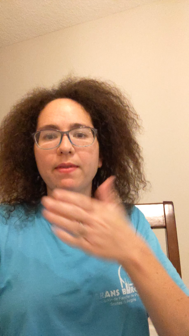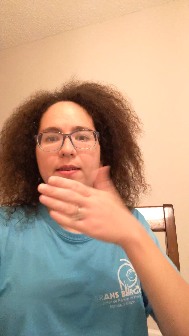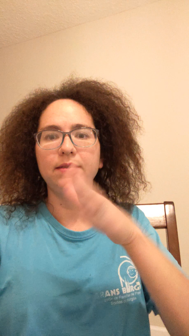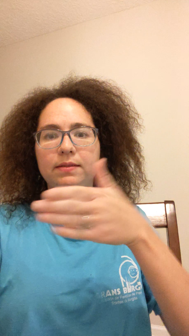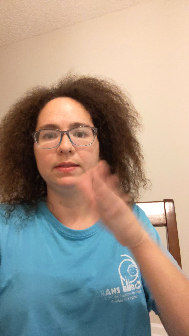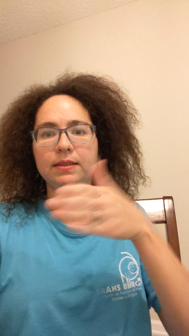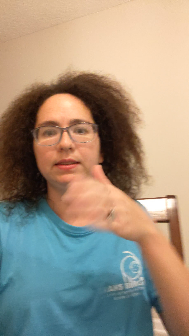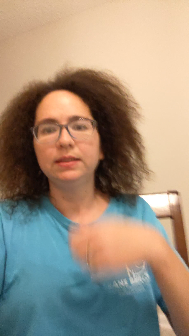share